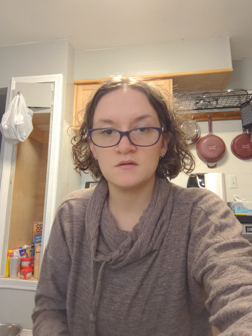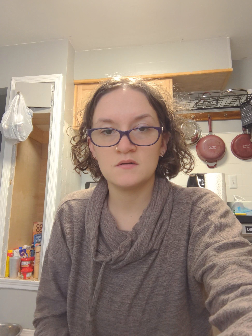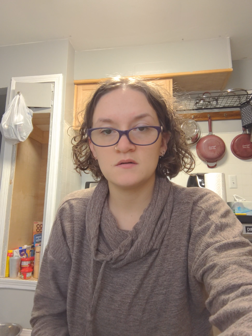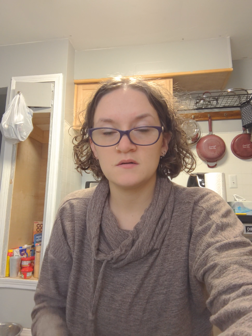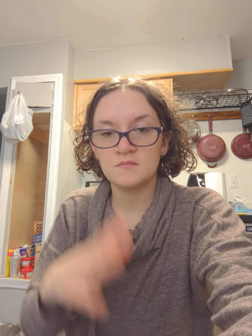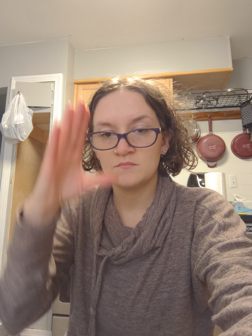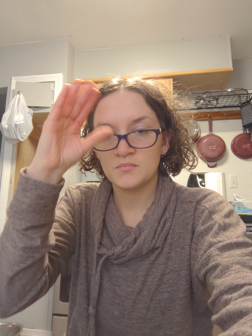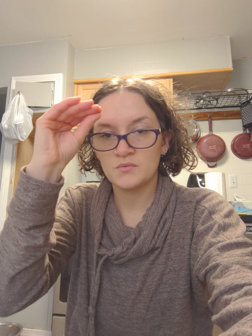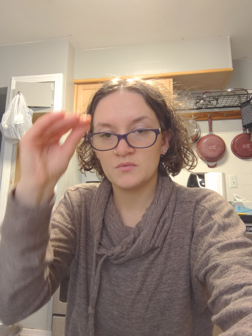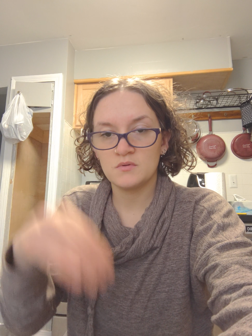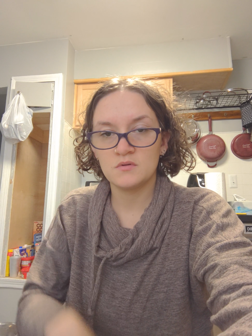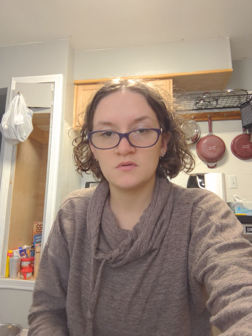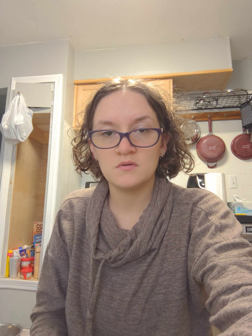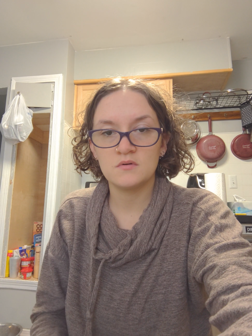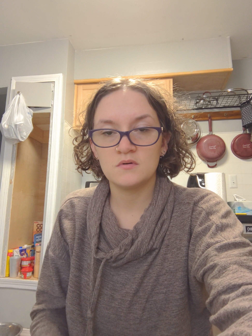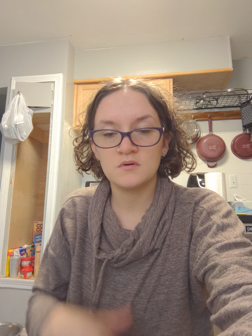boy